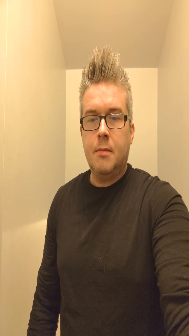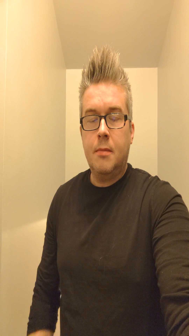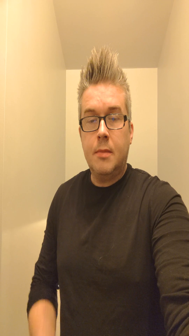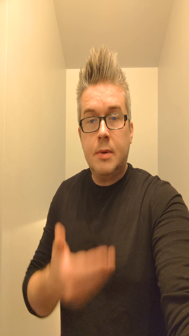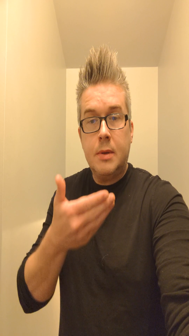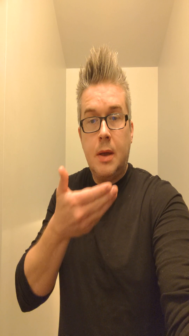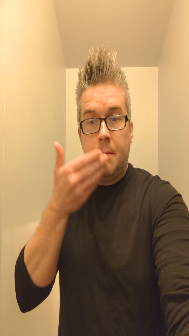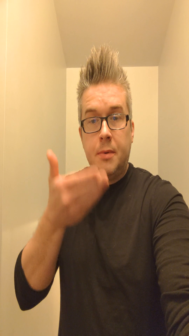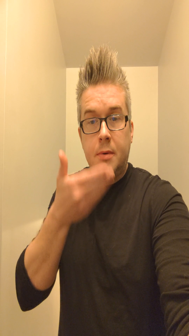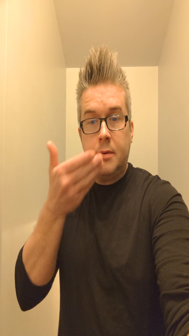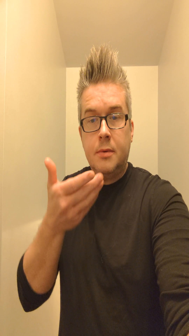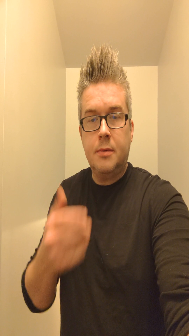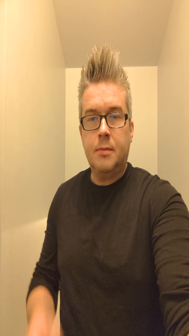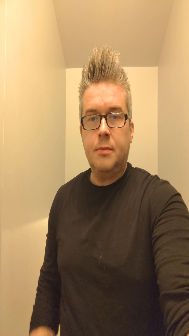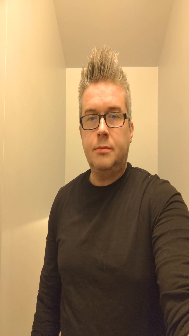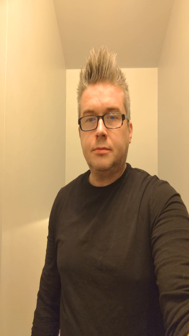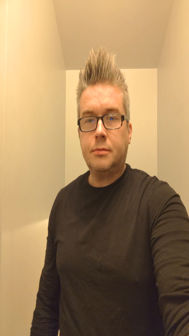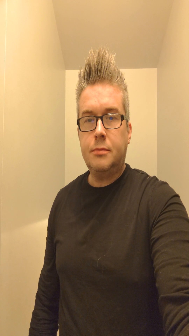cereal